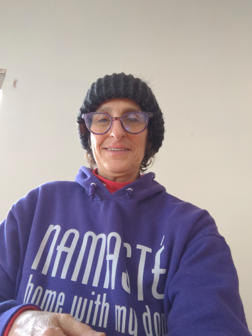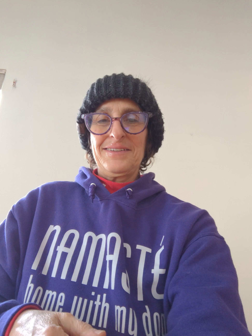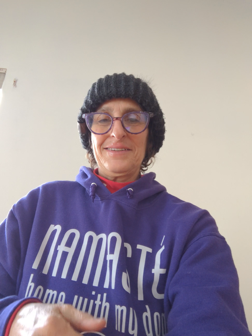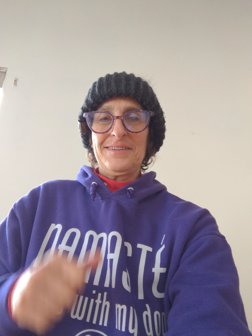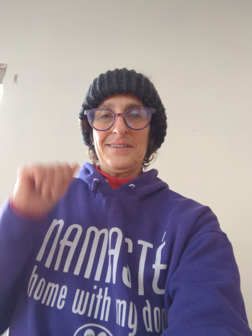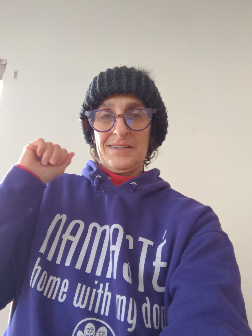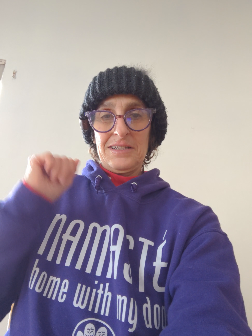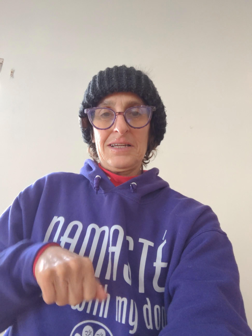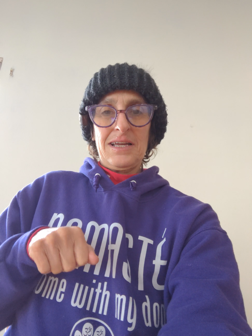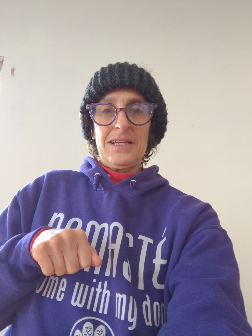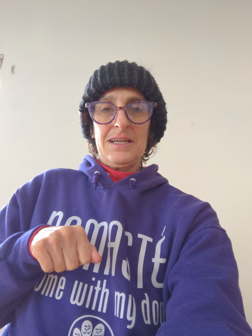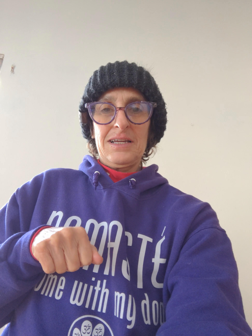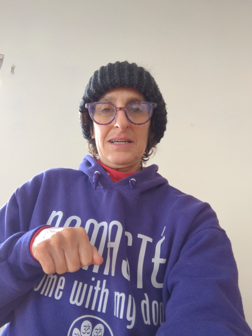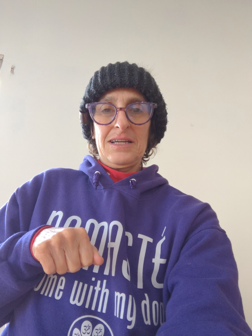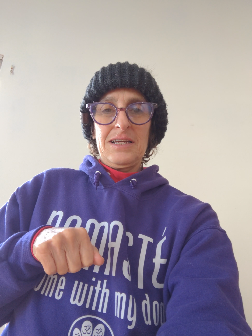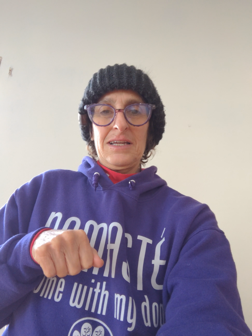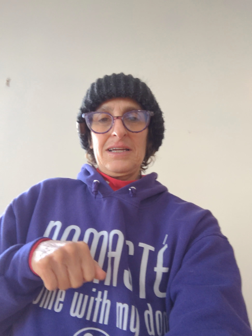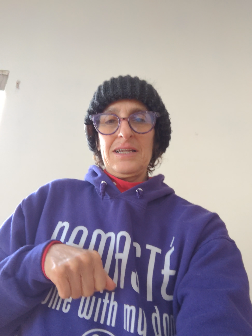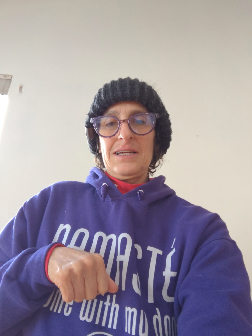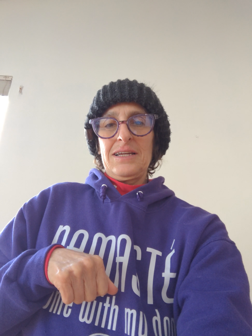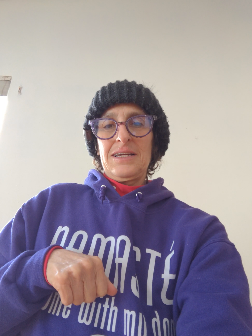can